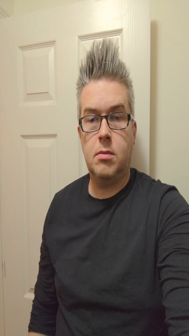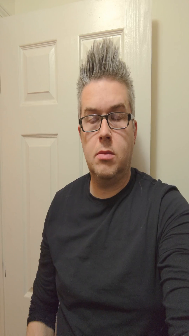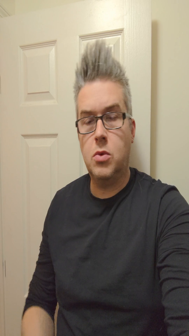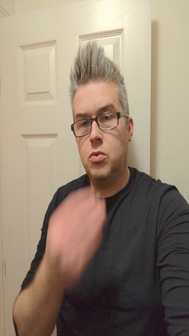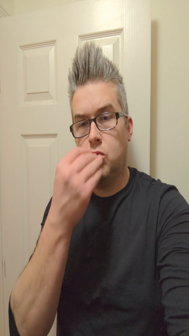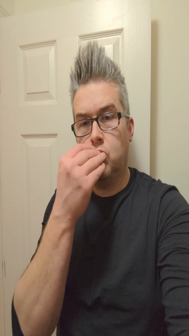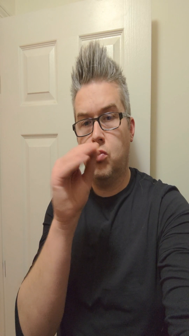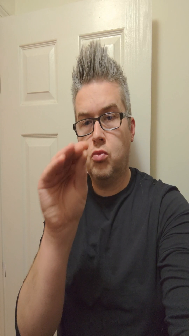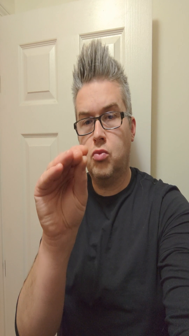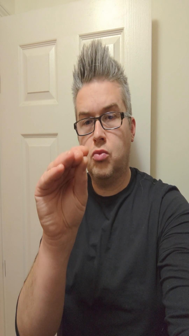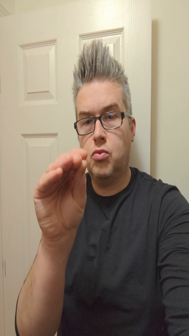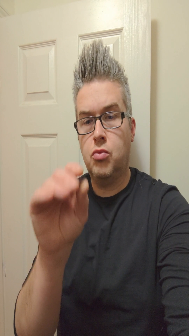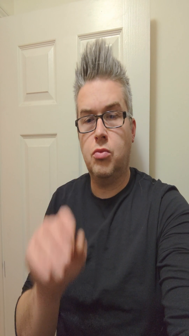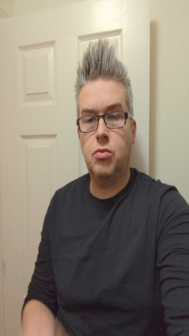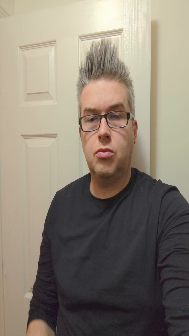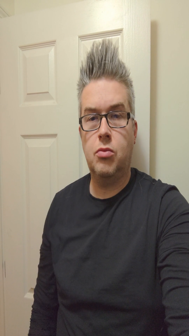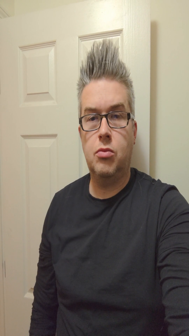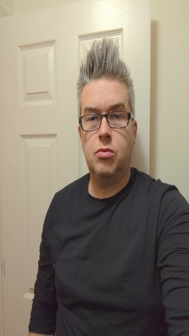kiss